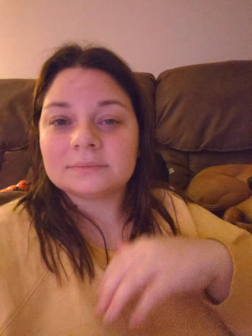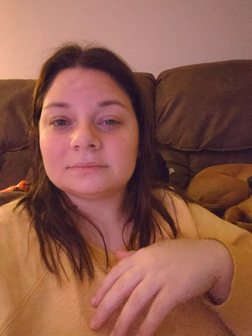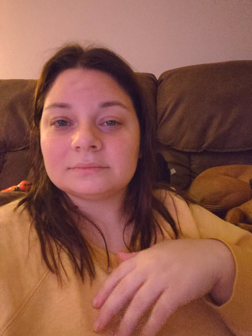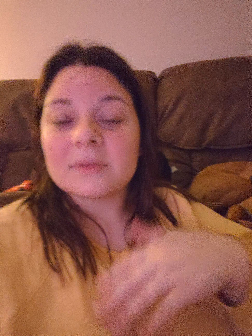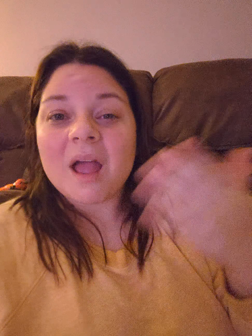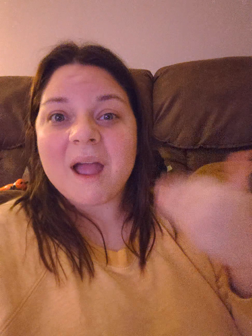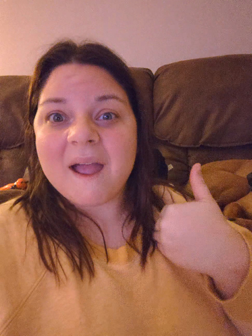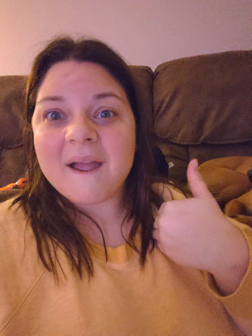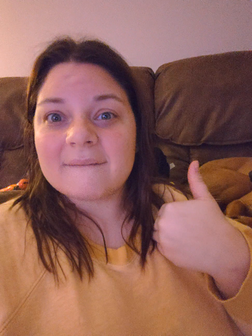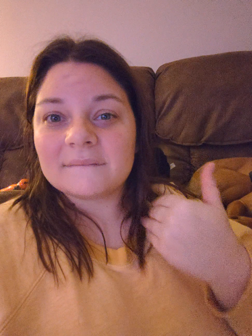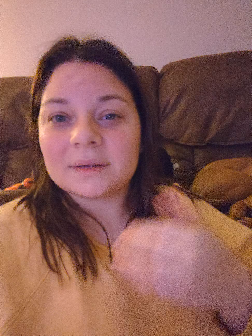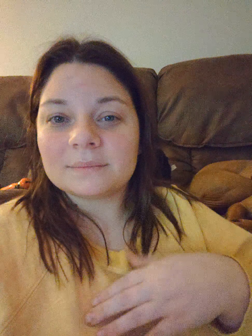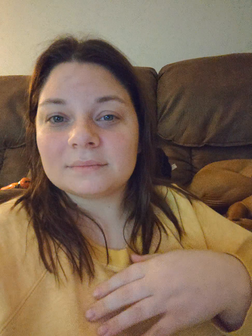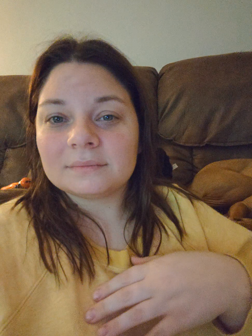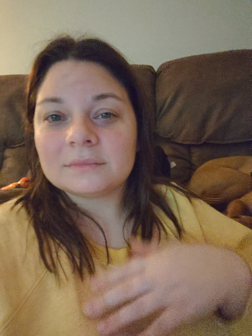have